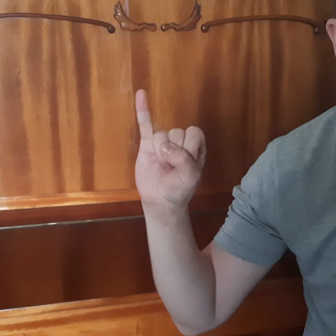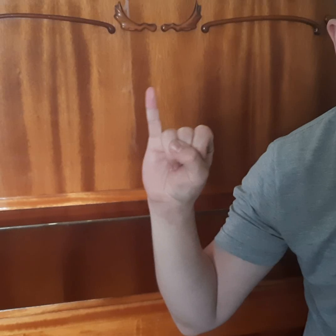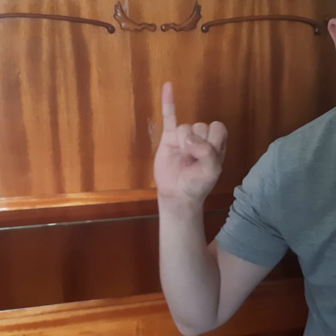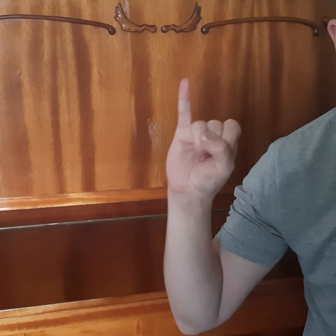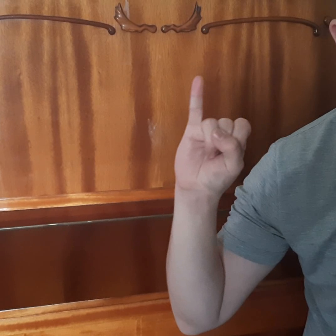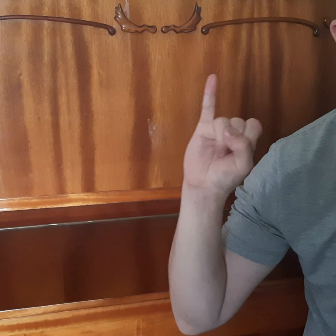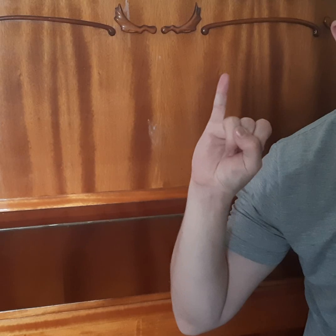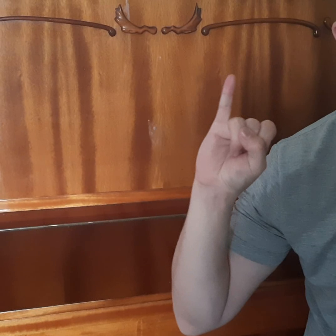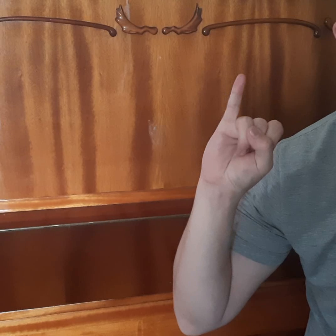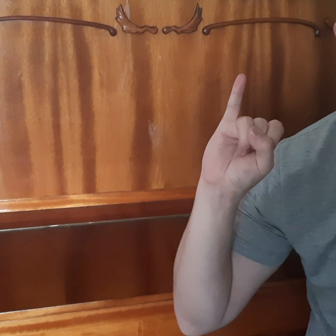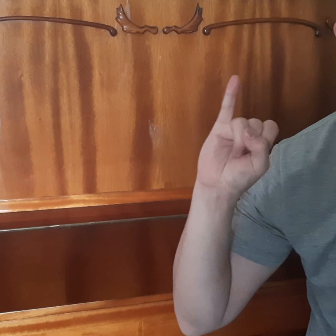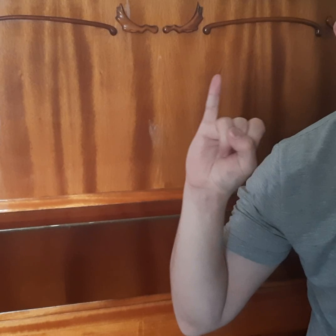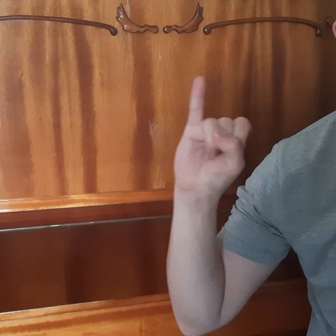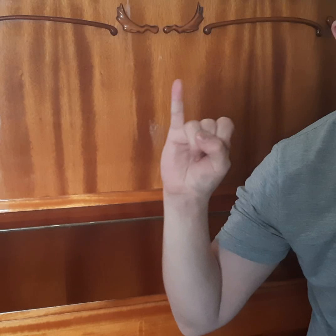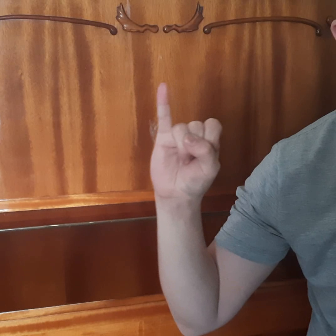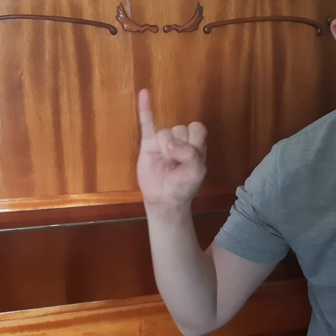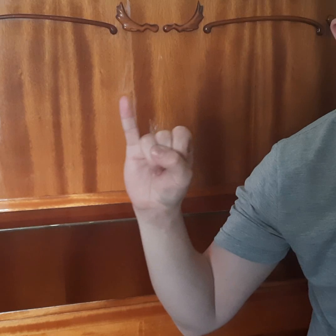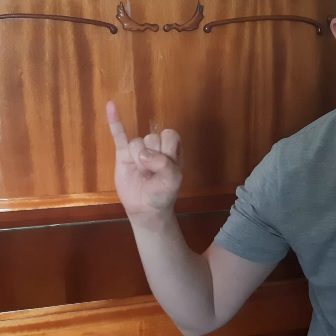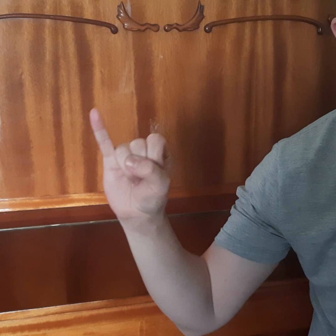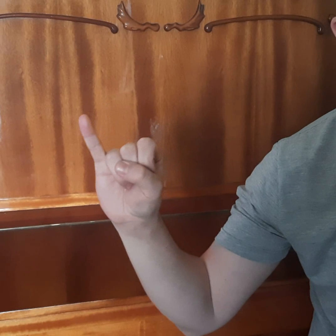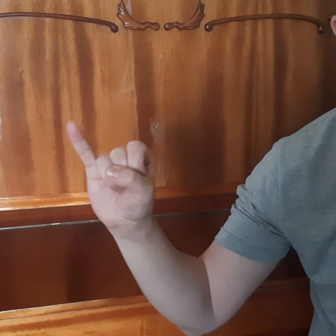Ї